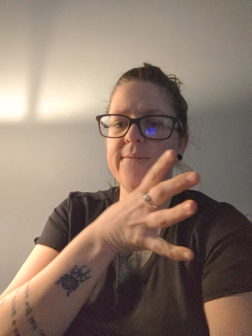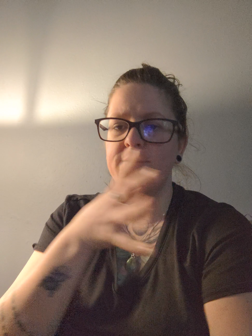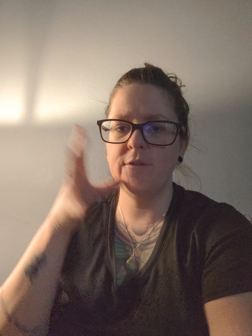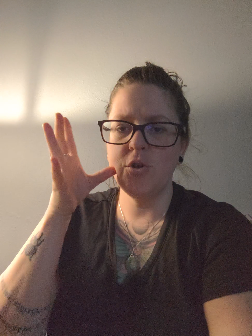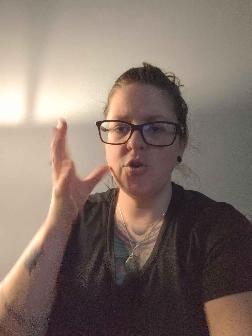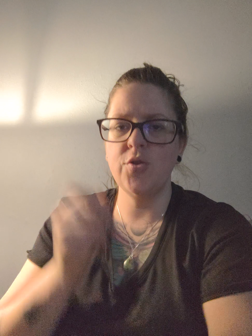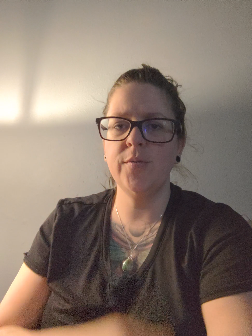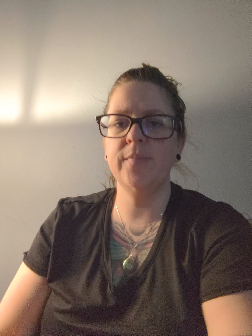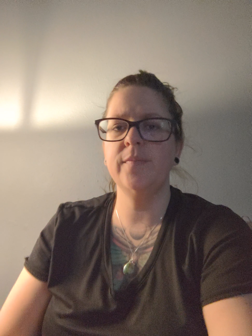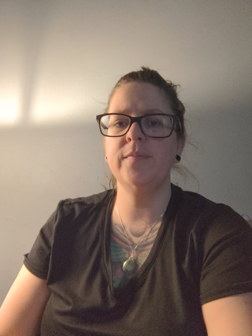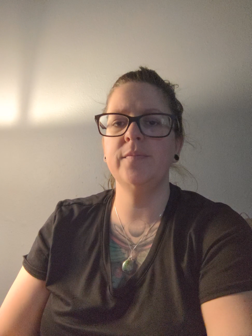farm